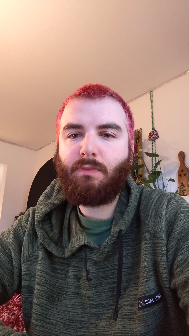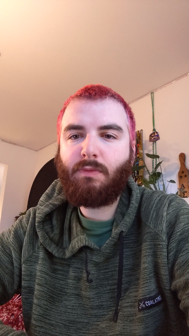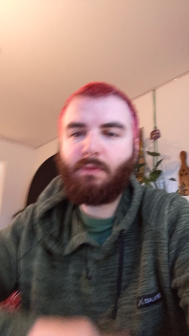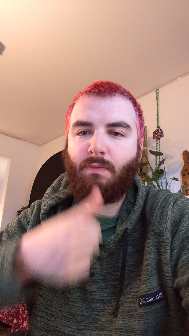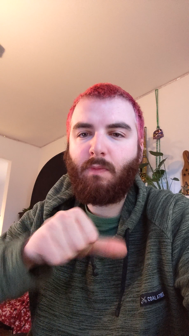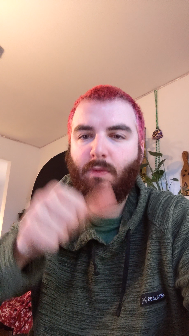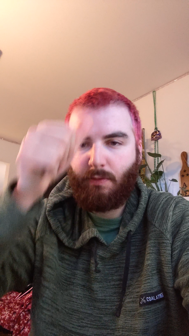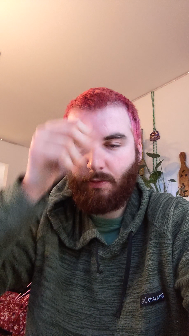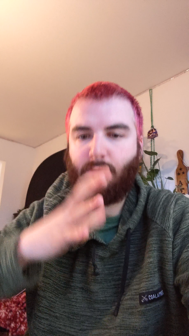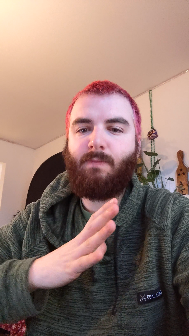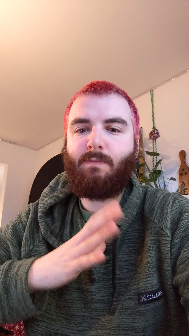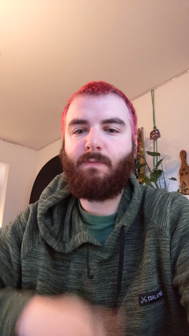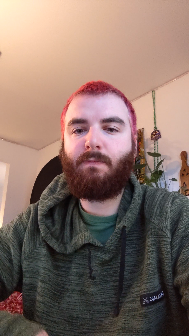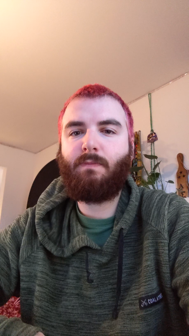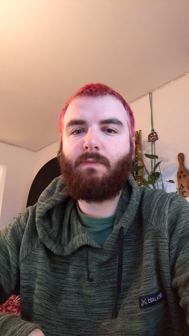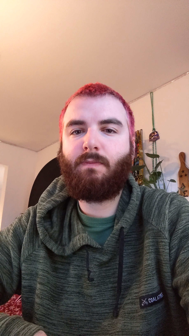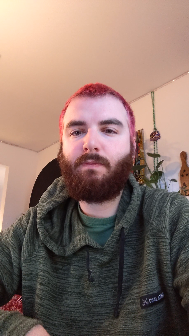mailman